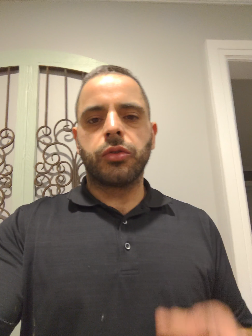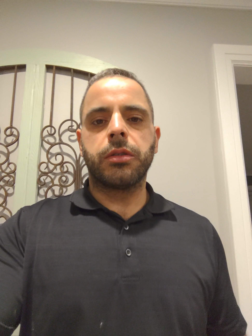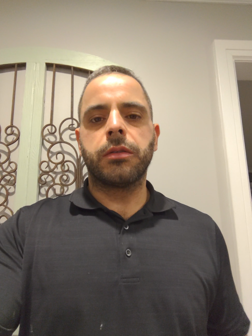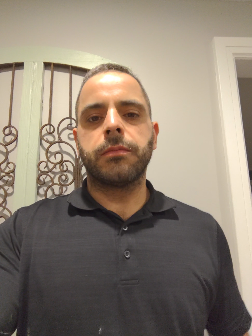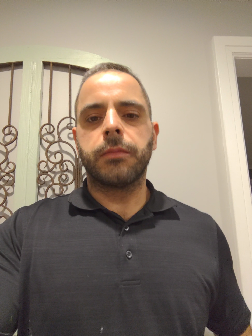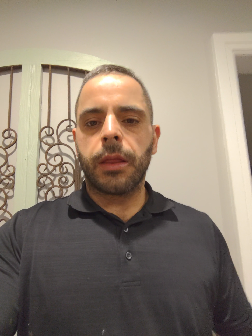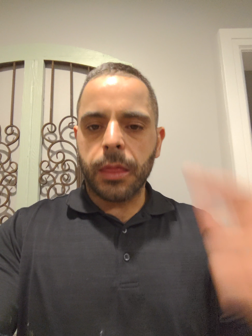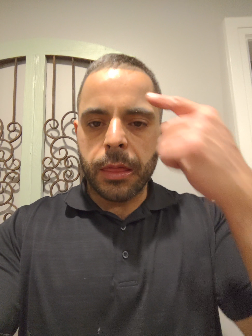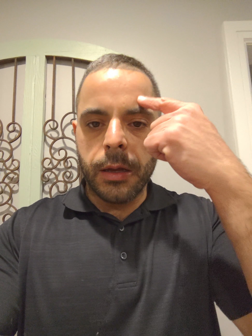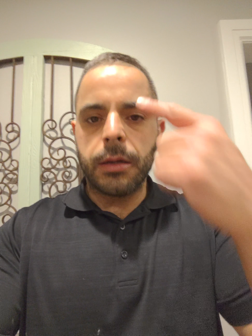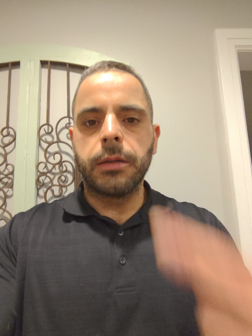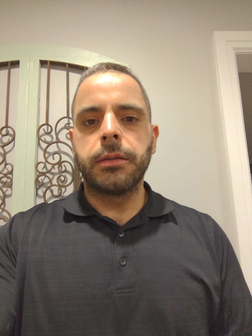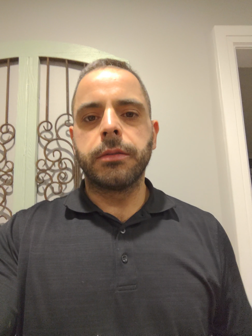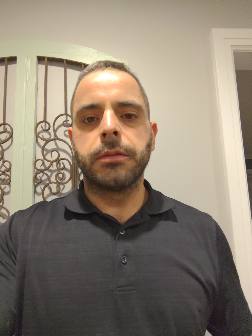think